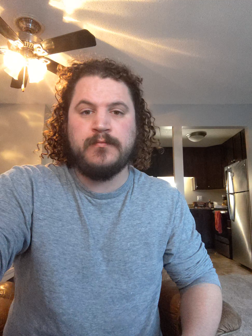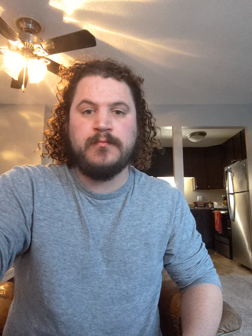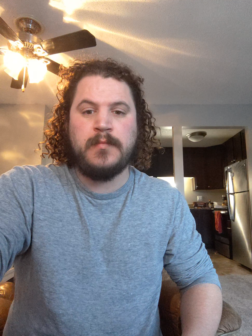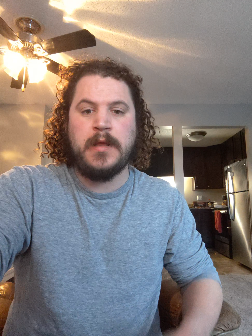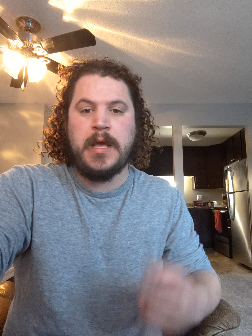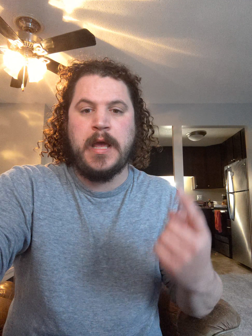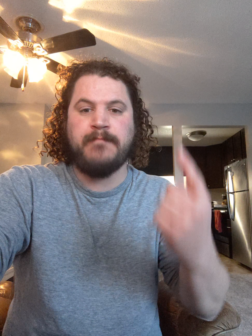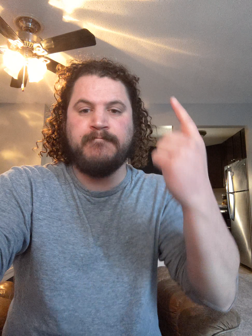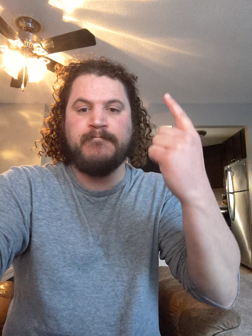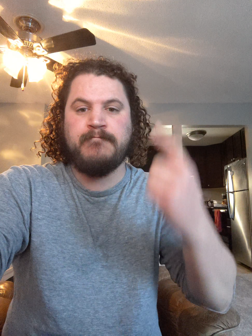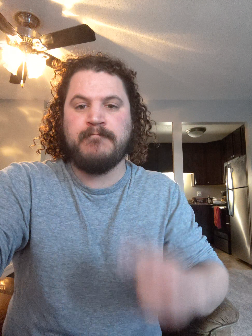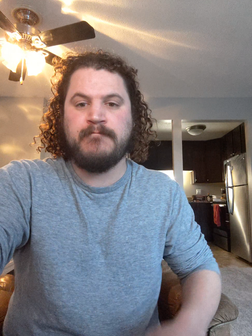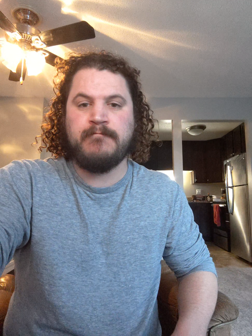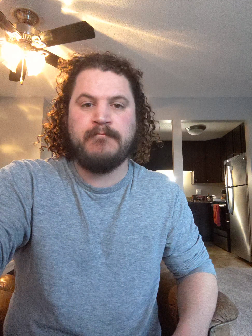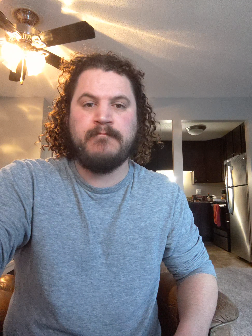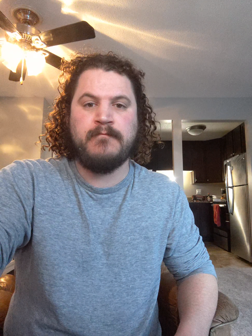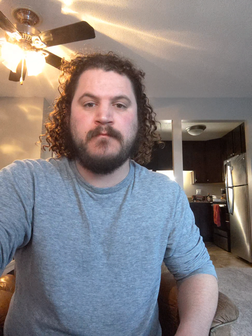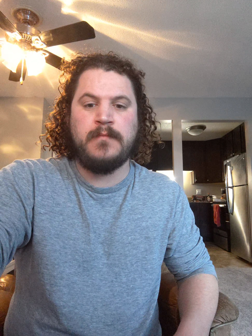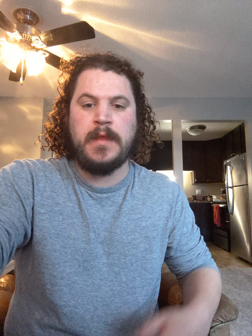up